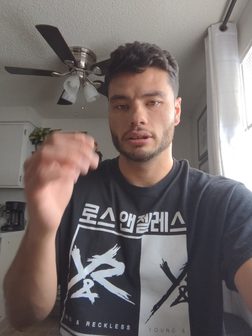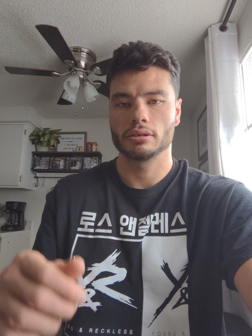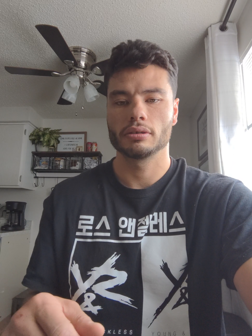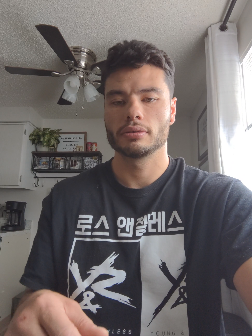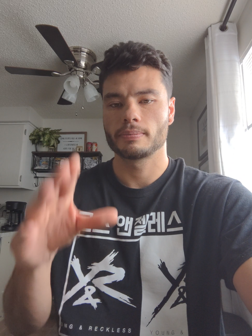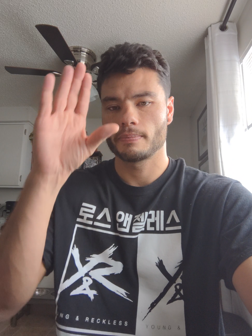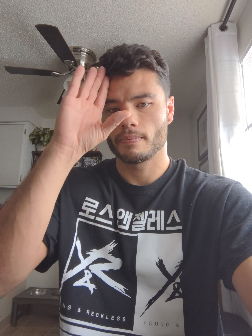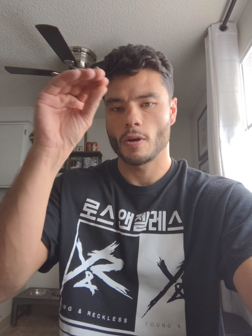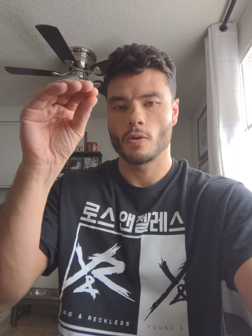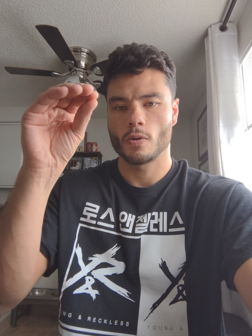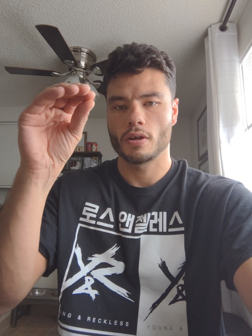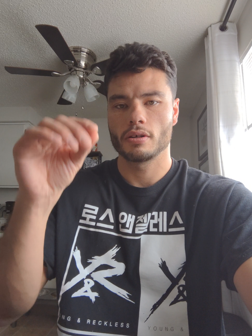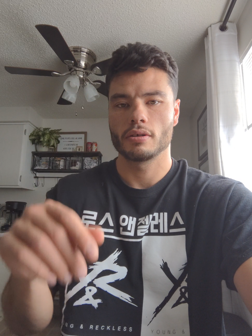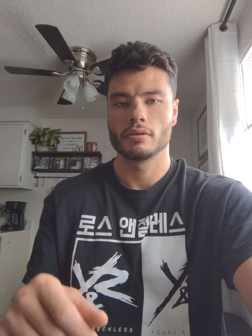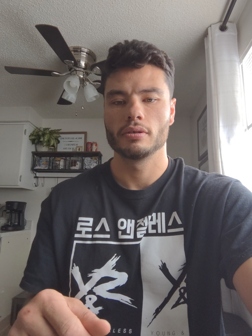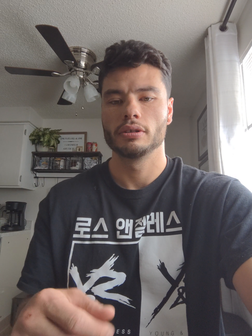boy